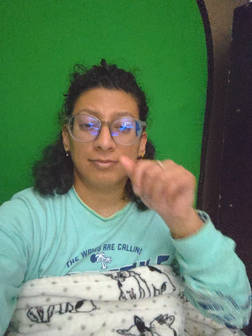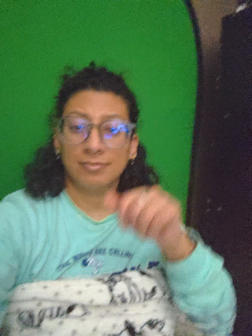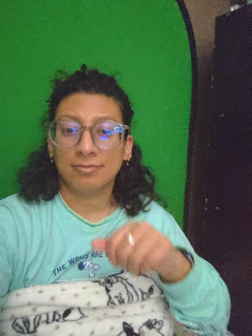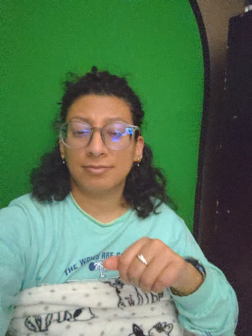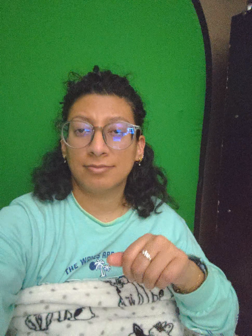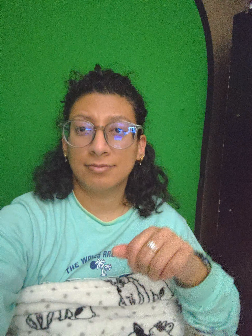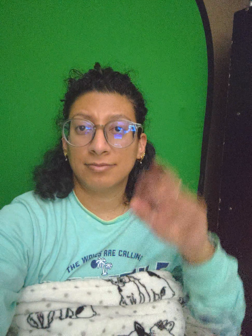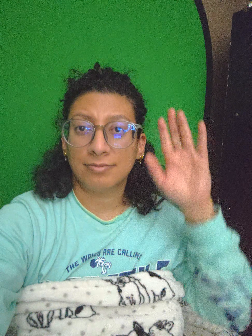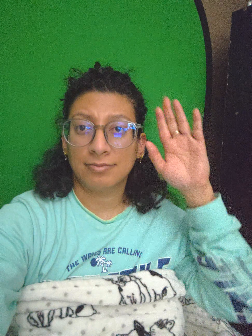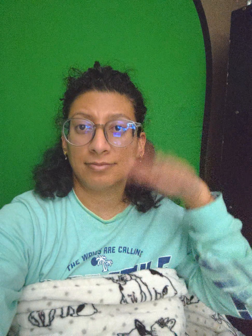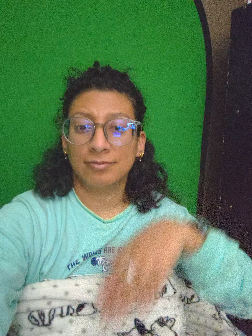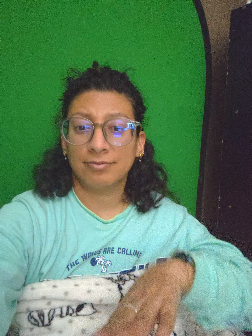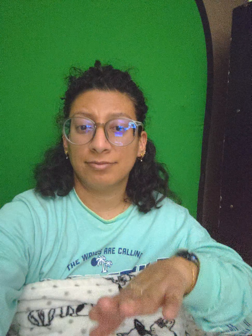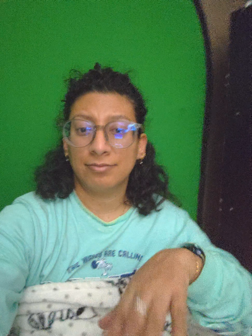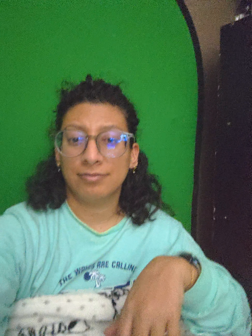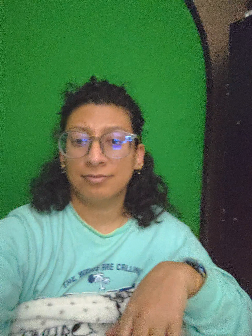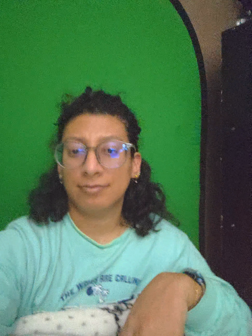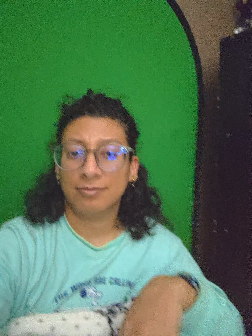elephant